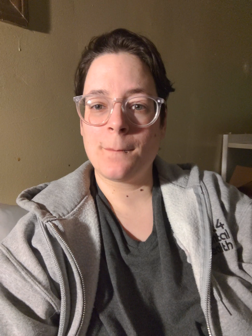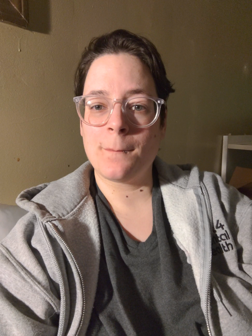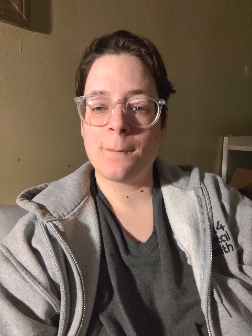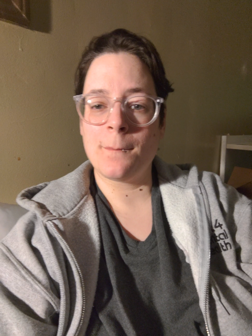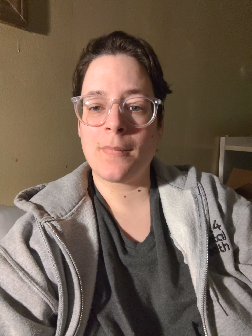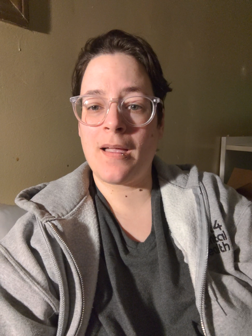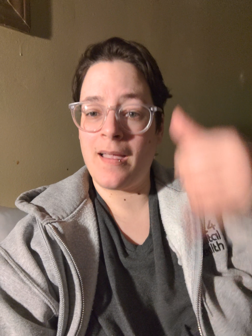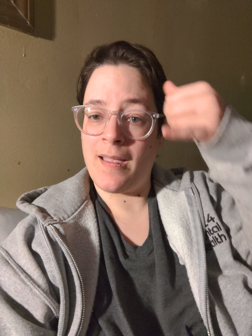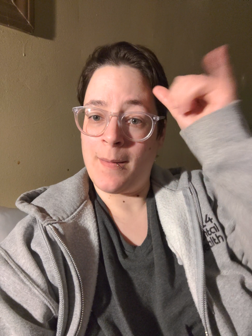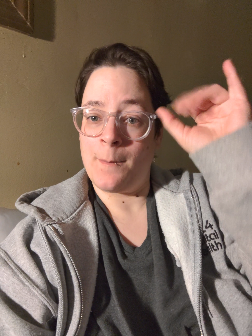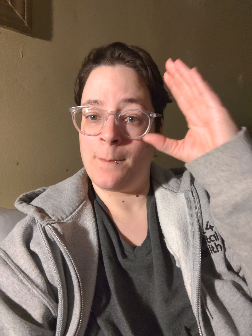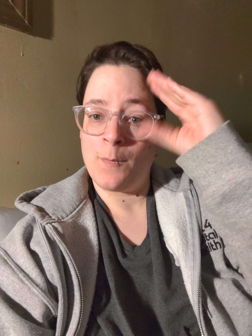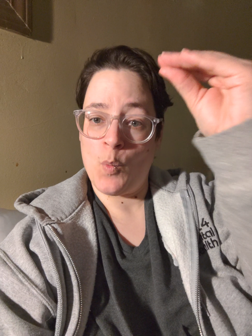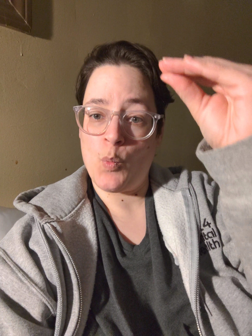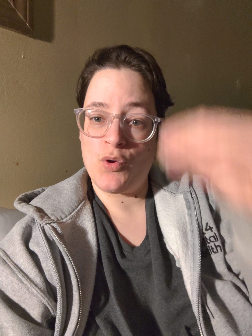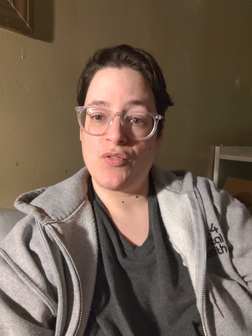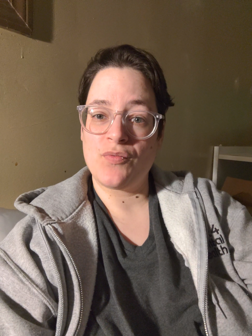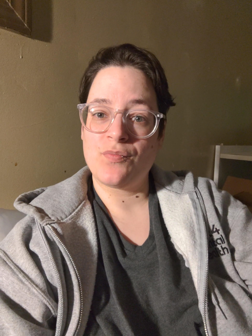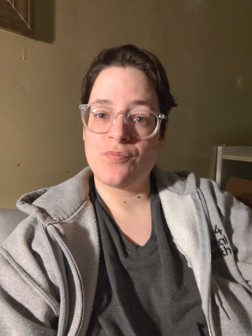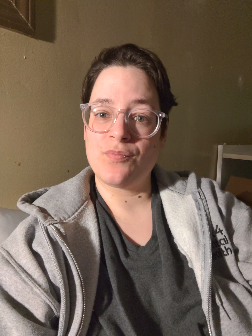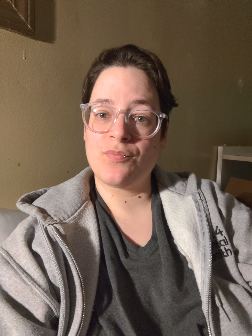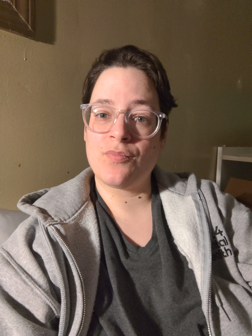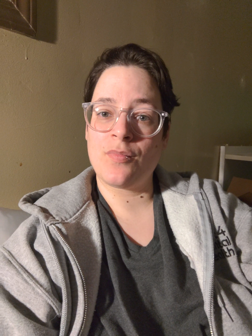cowboy